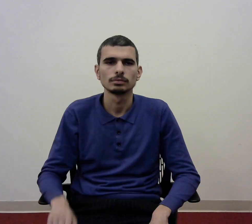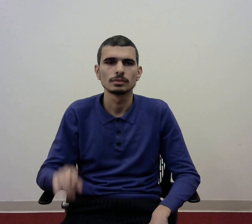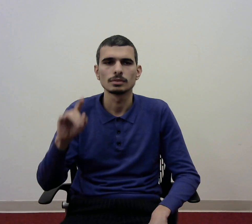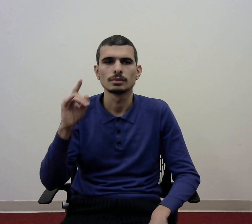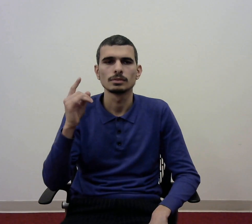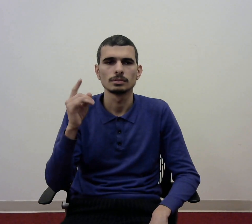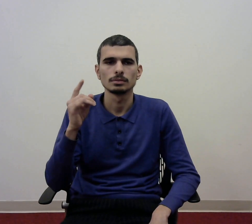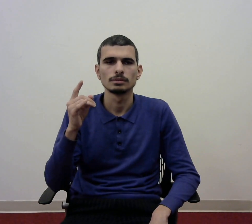uşaq